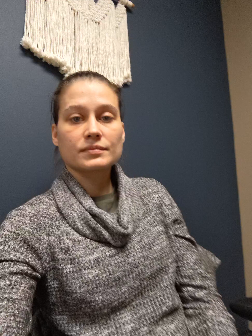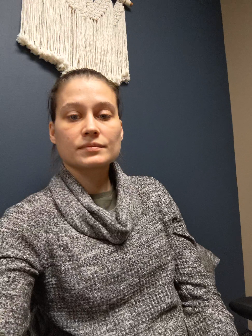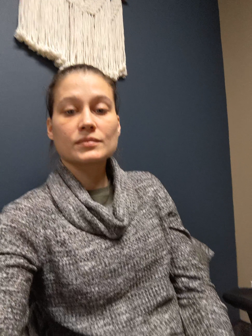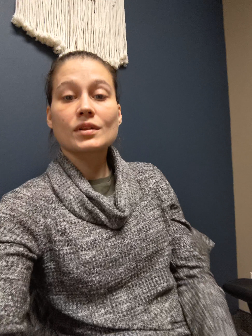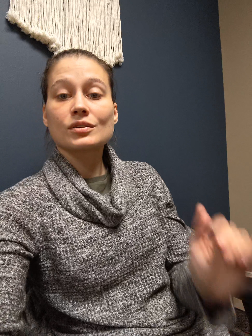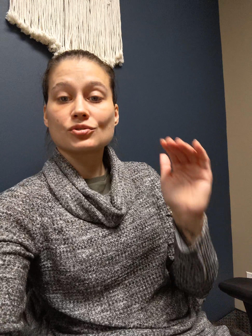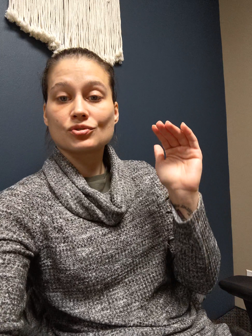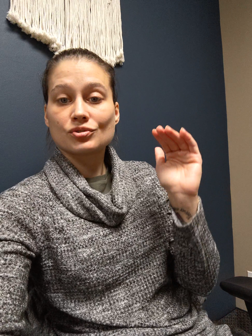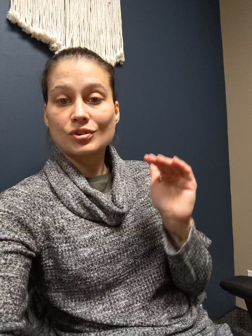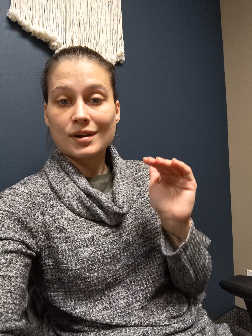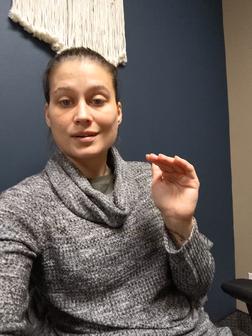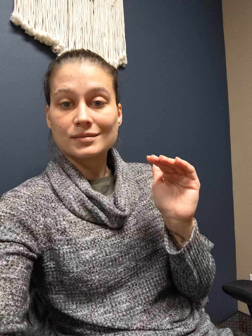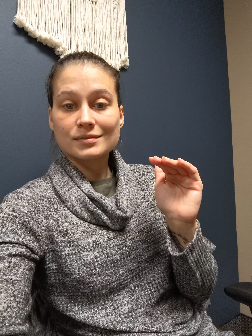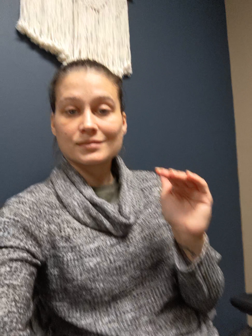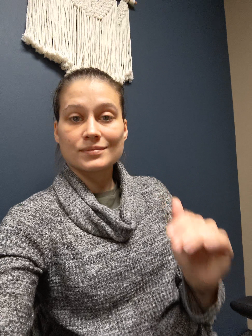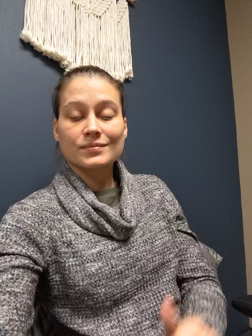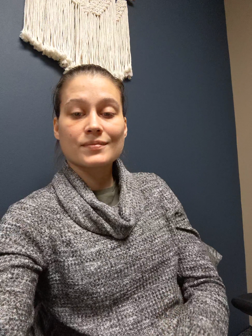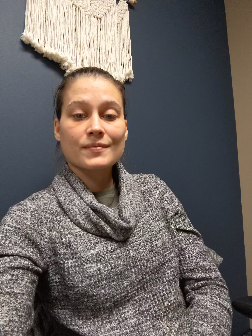child